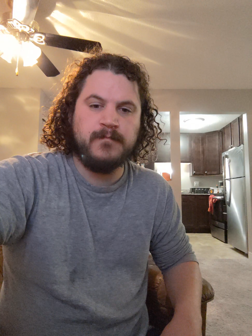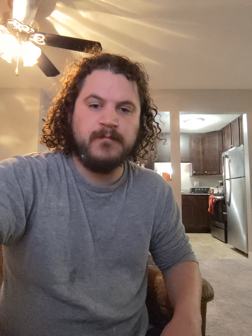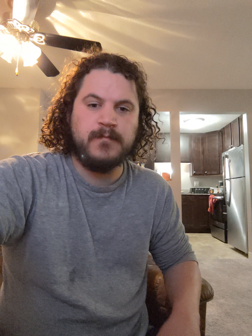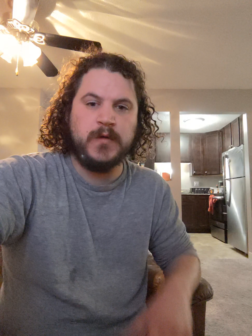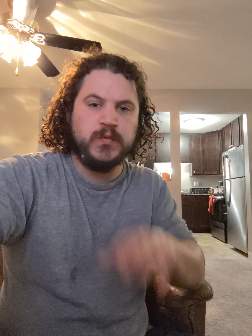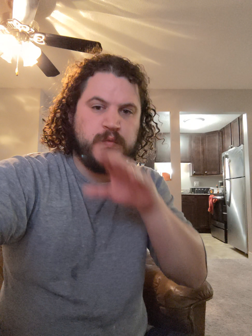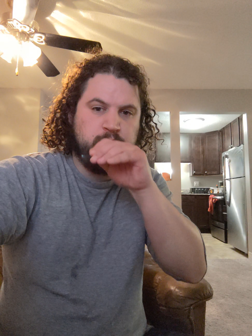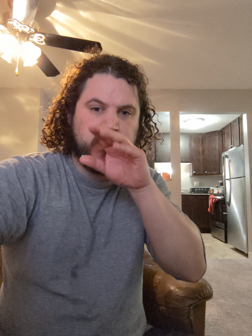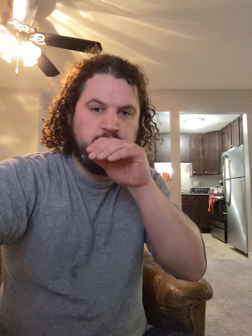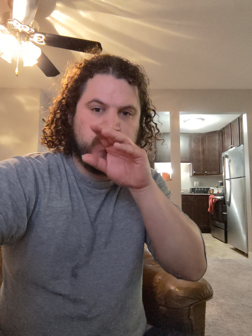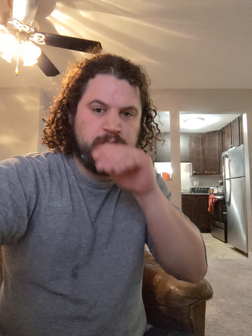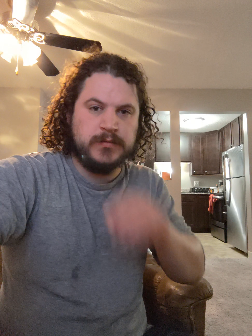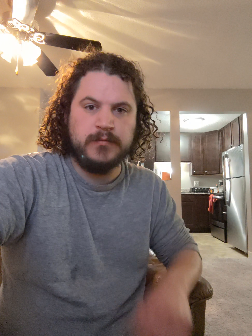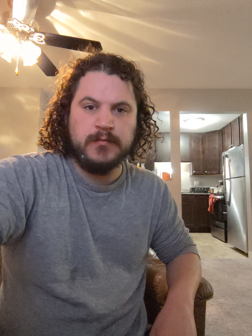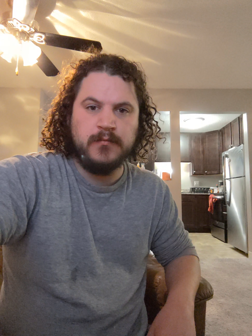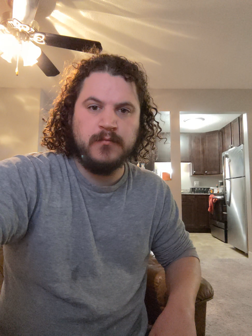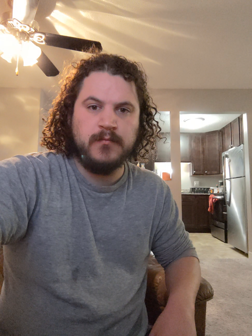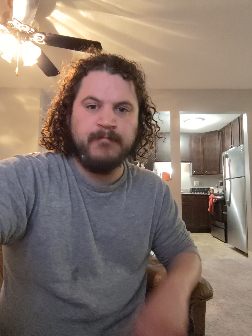goose